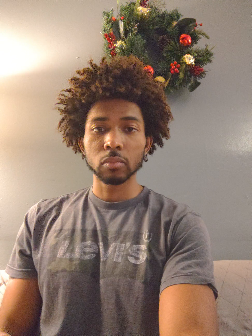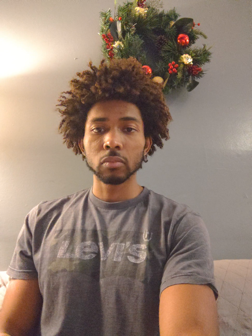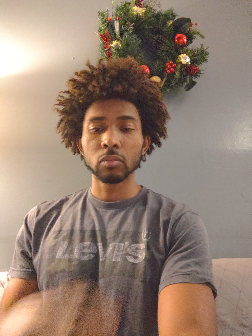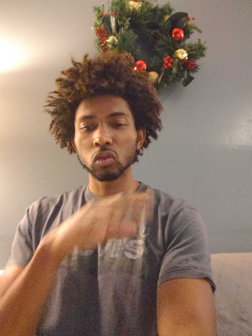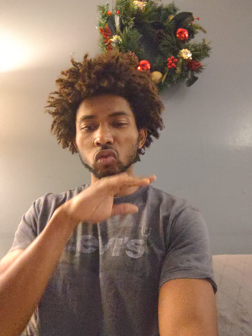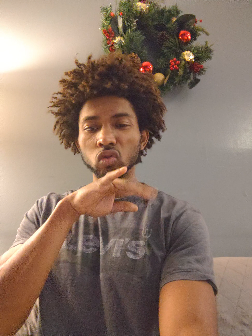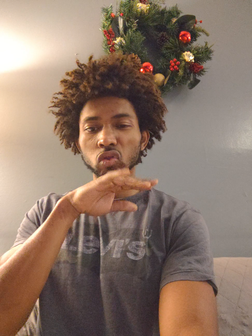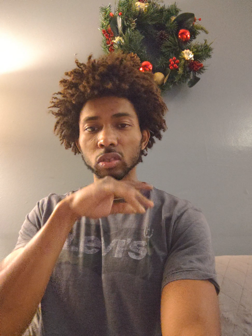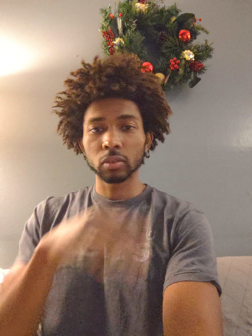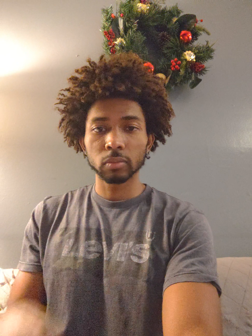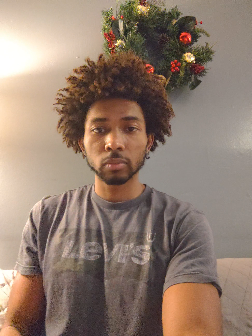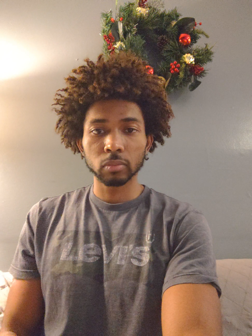dirty